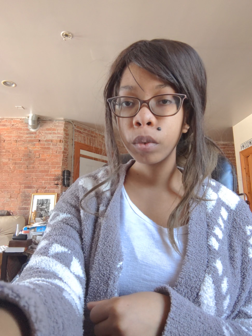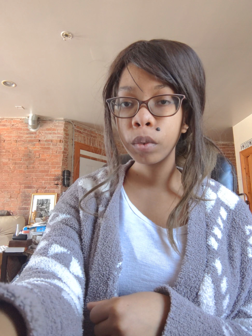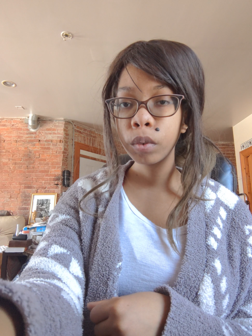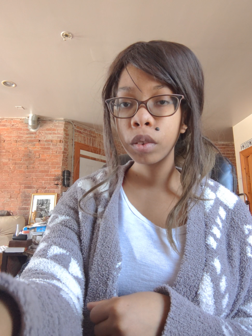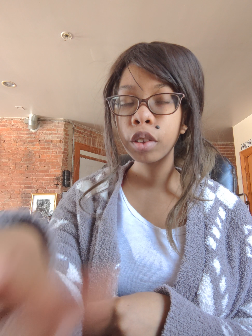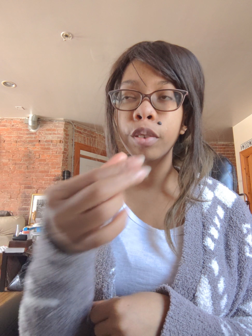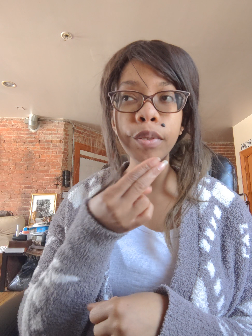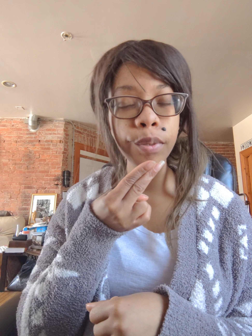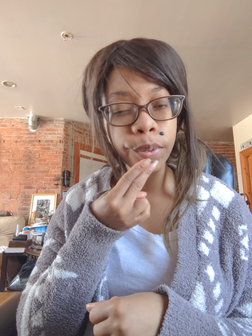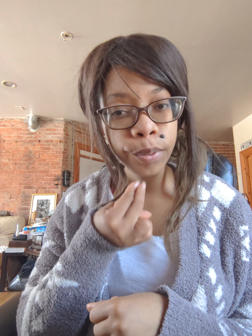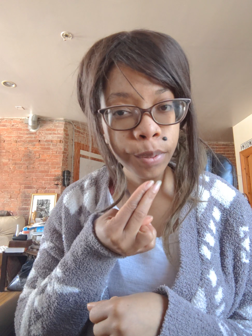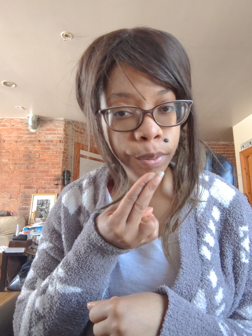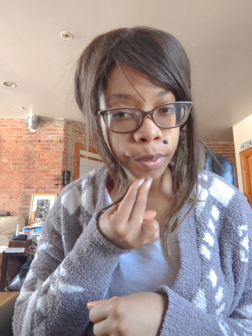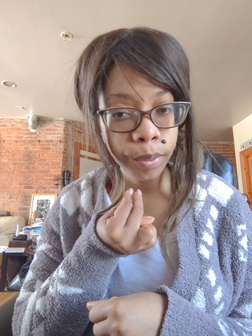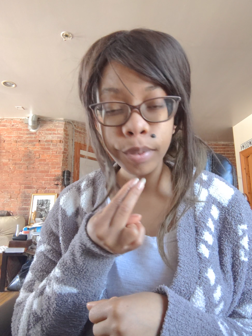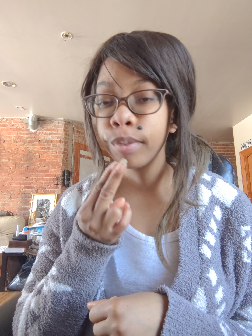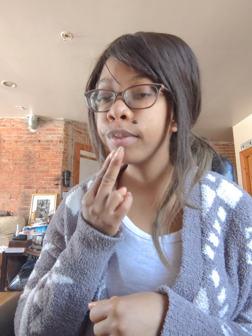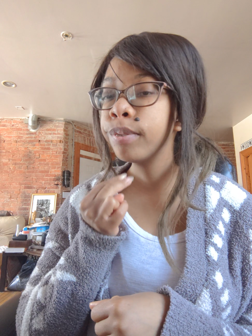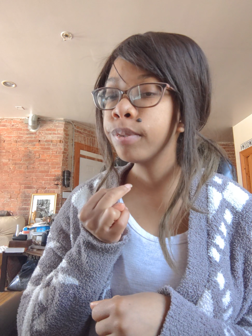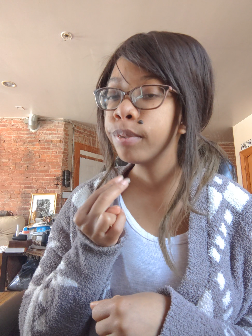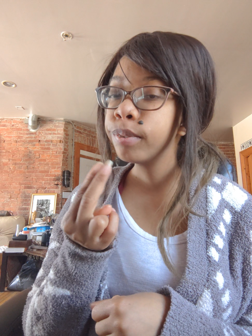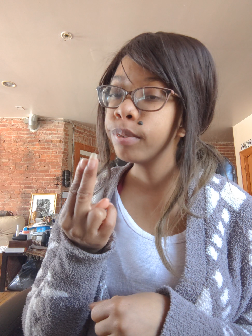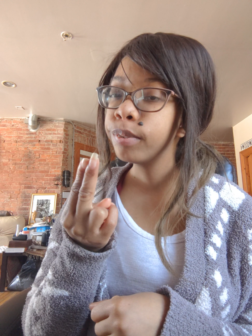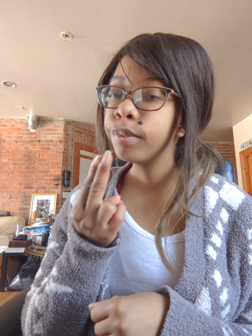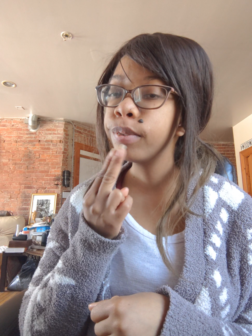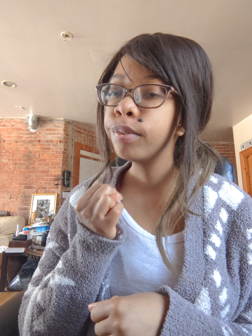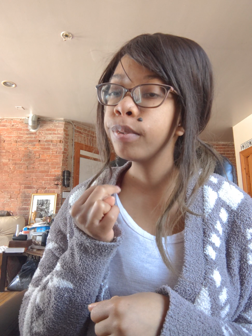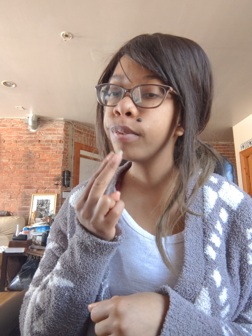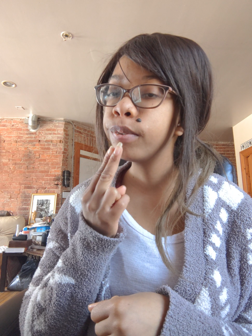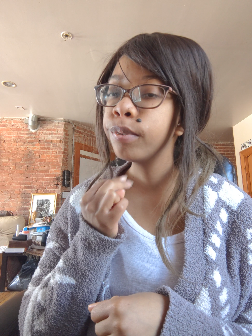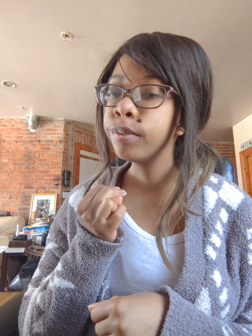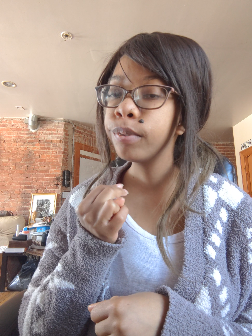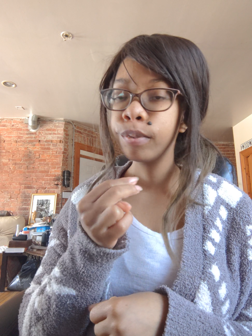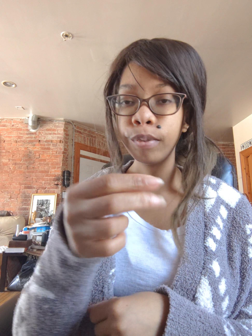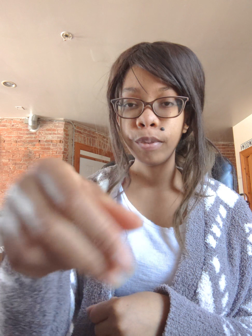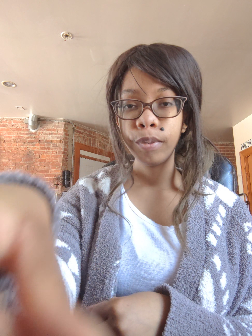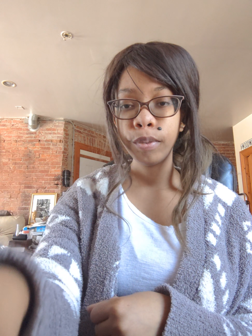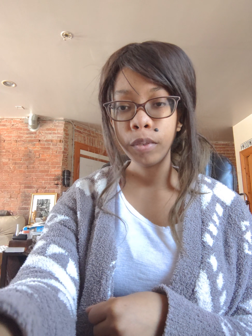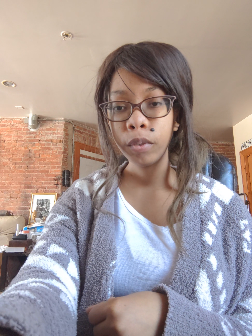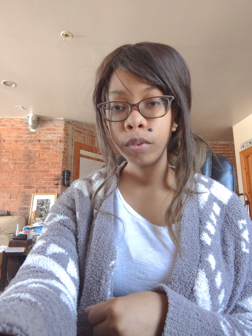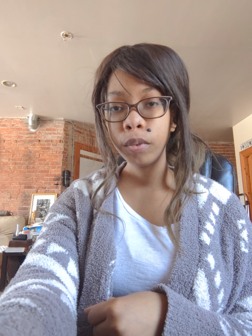cute